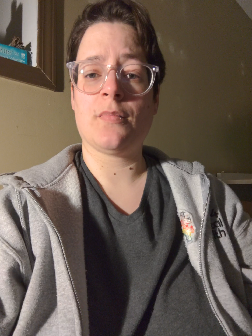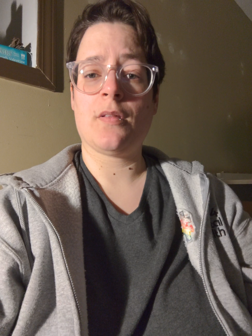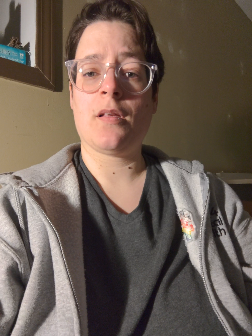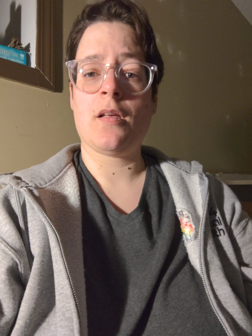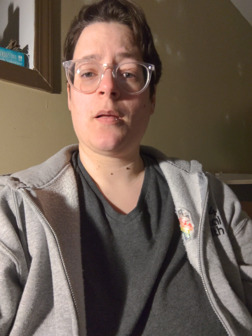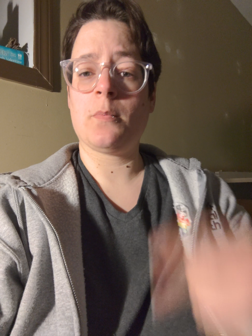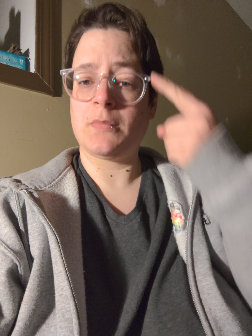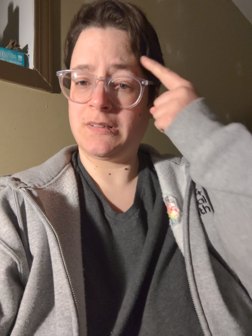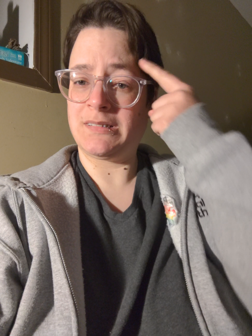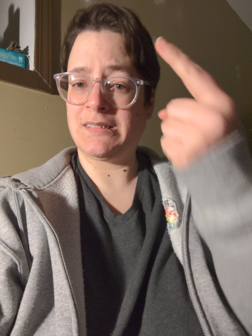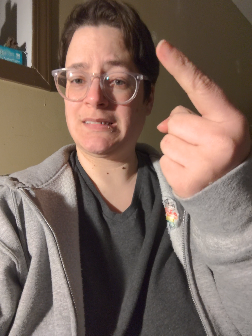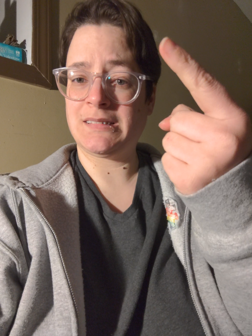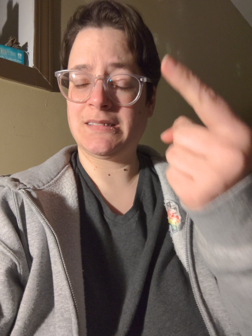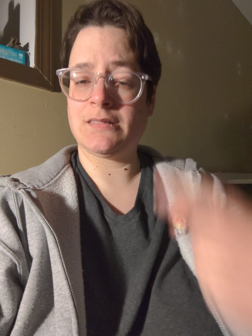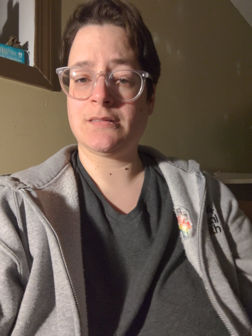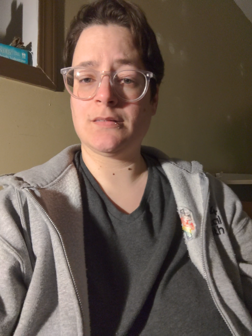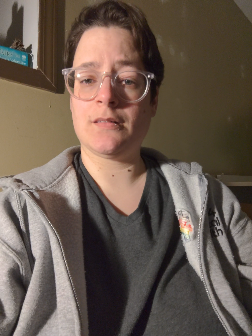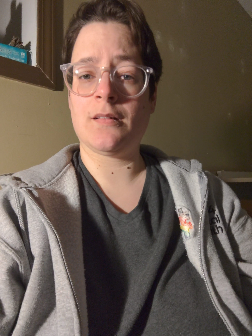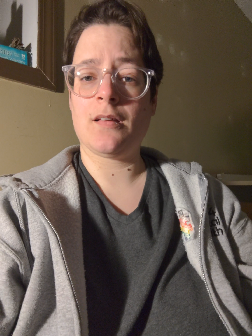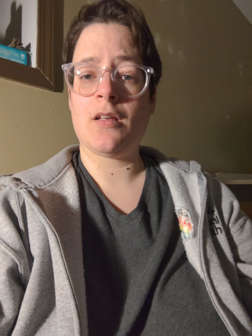penny